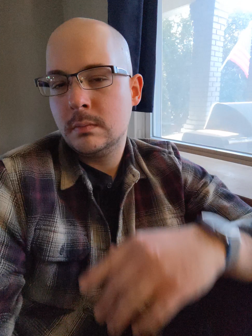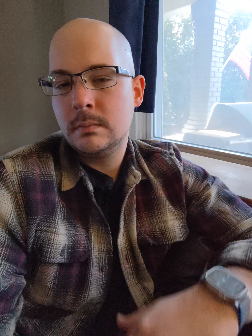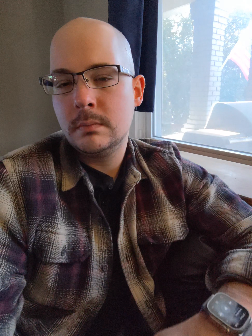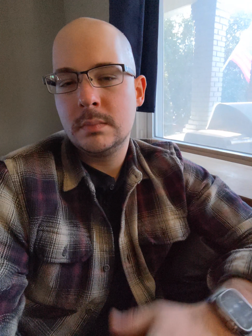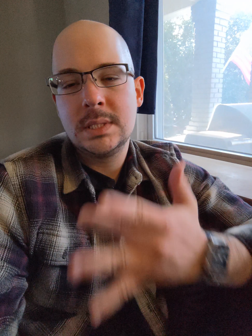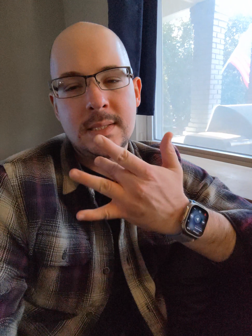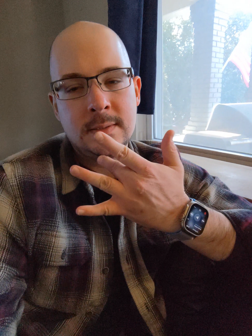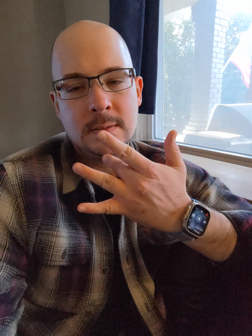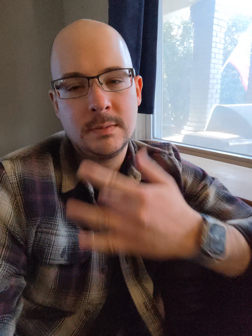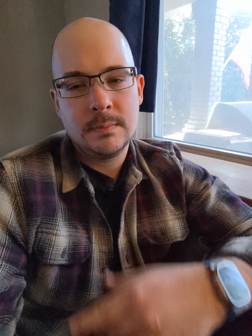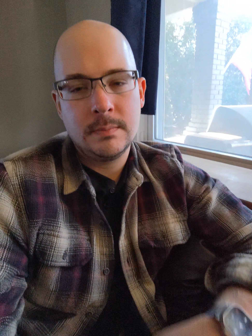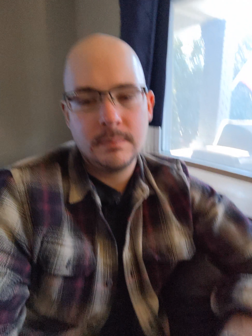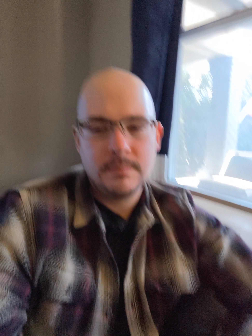taste